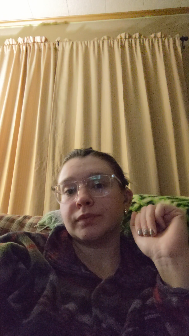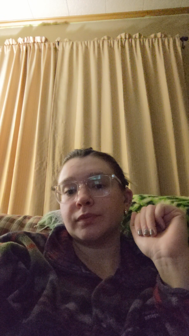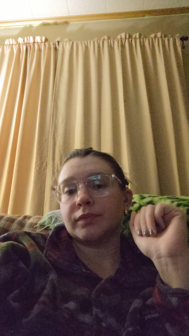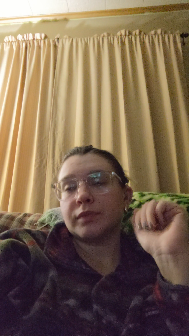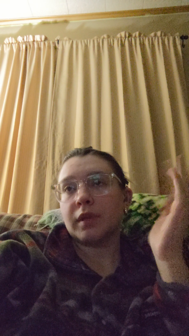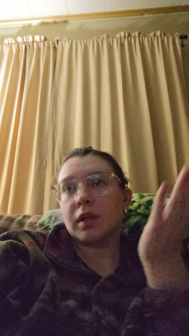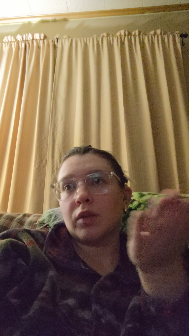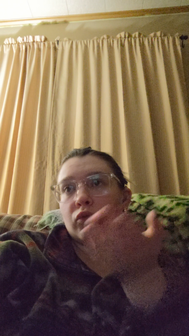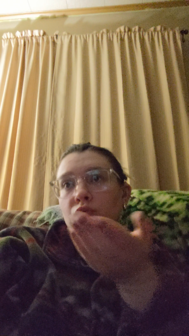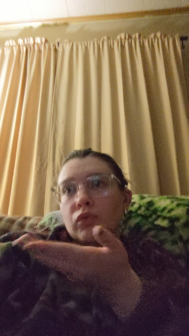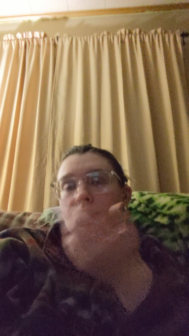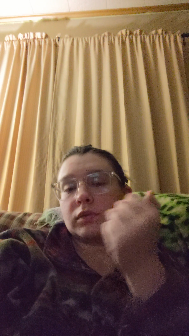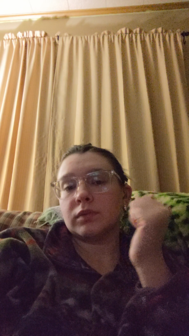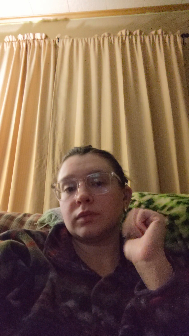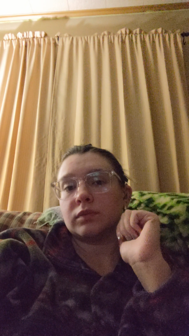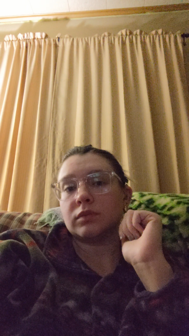carry